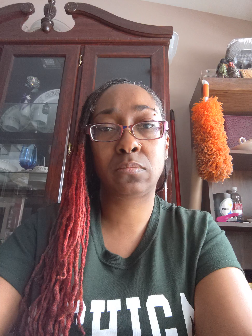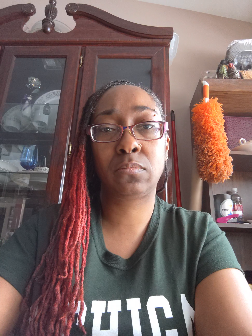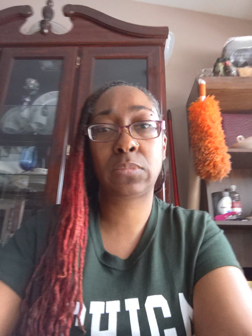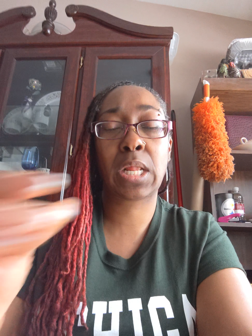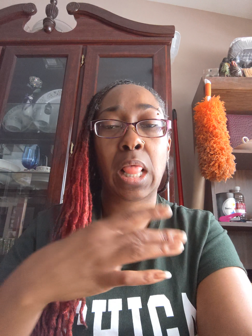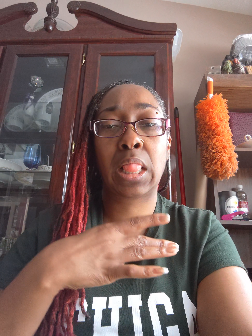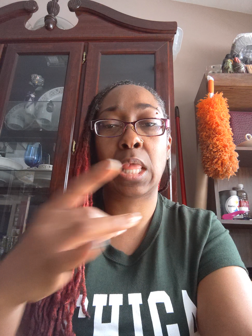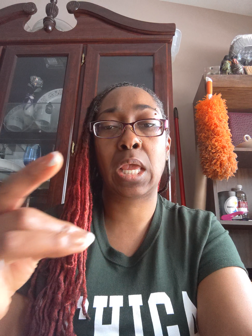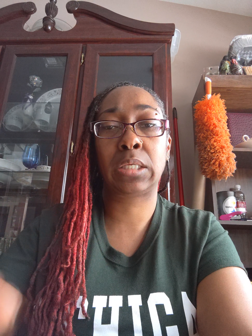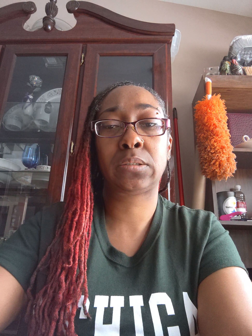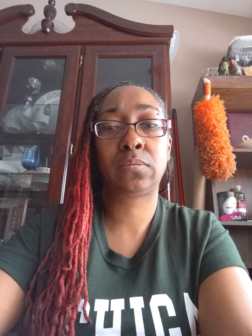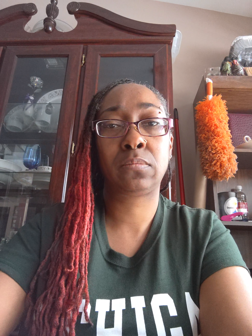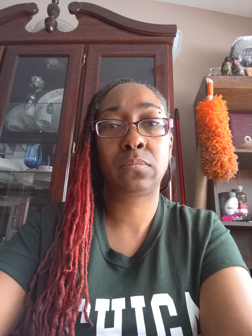like